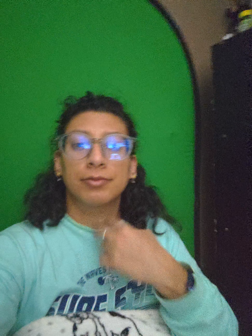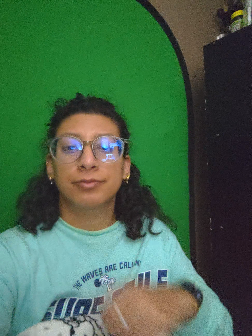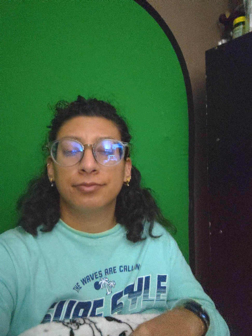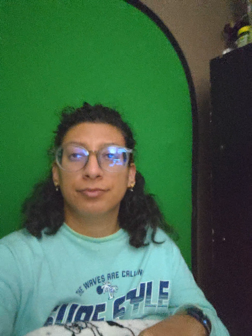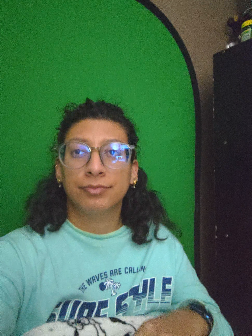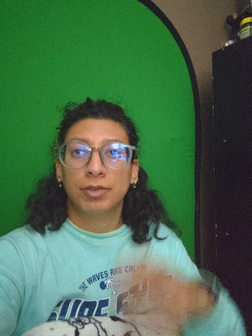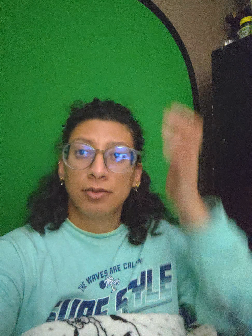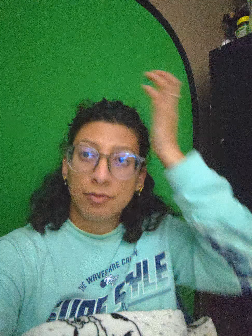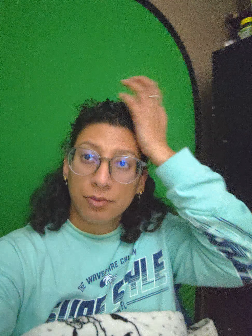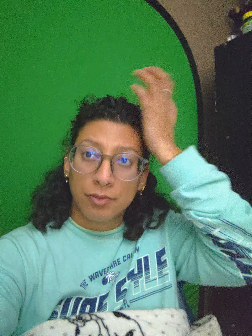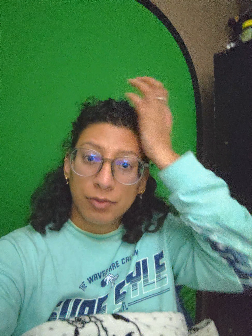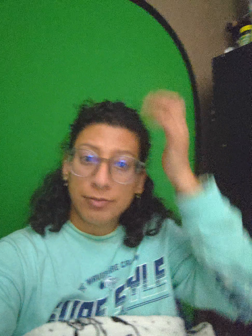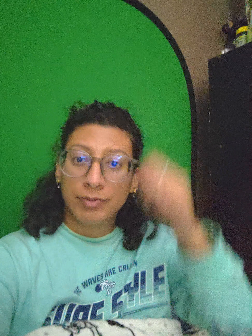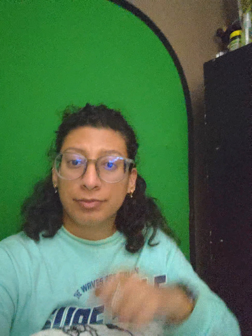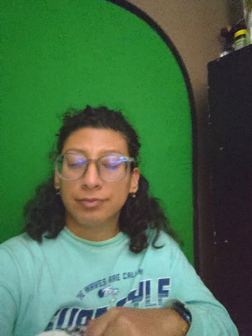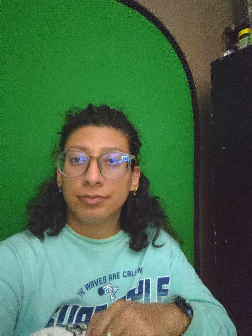garbage